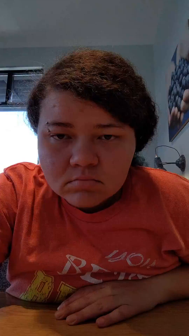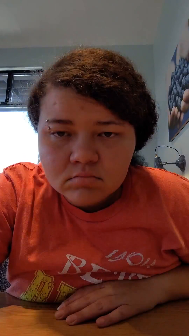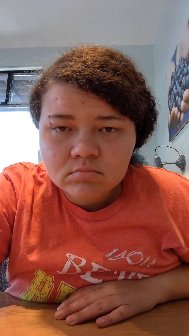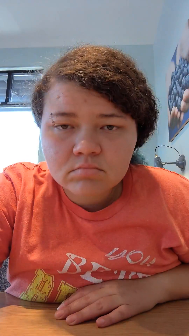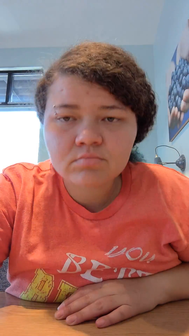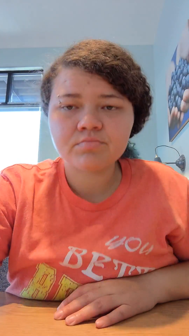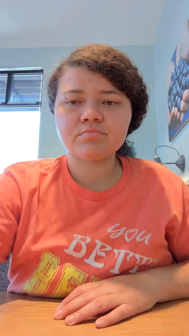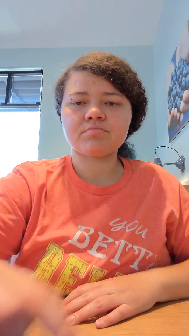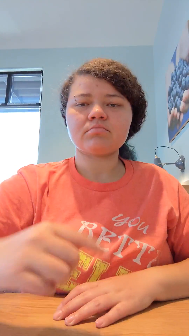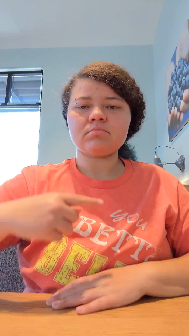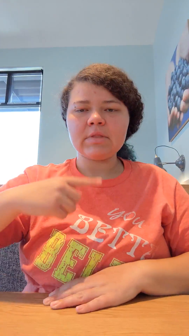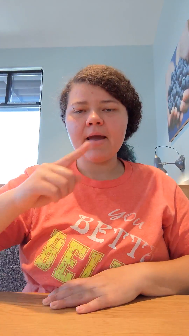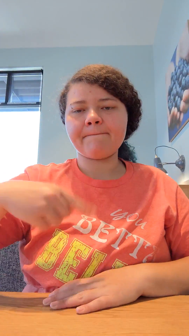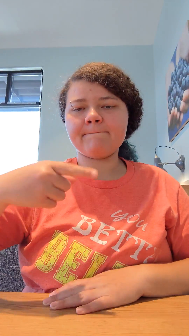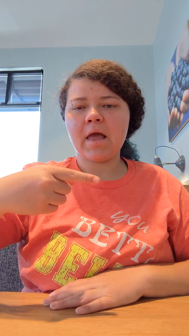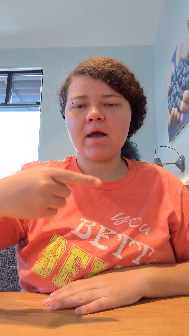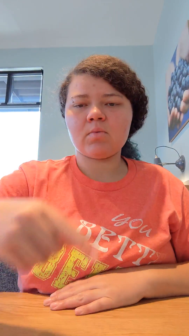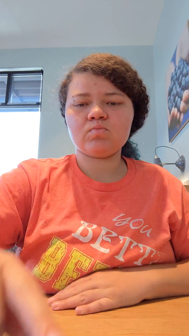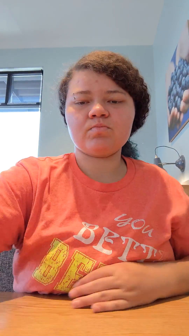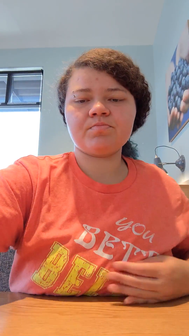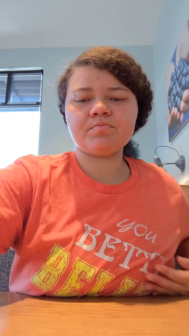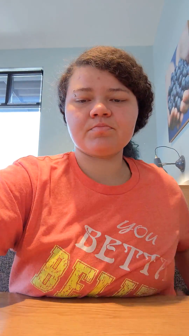about